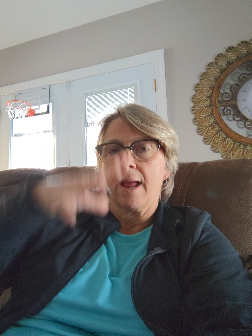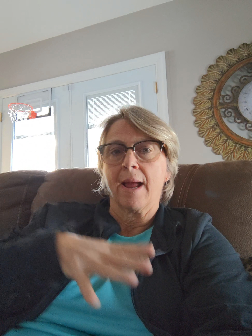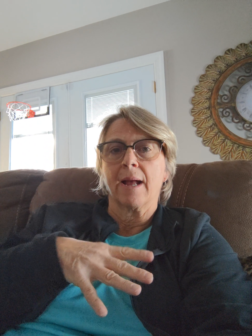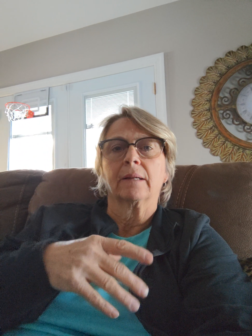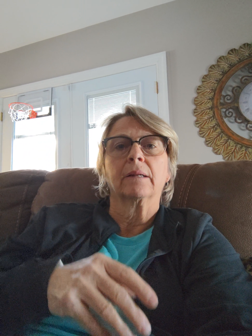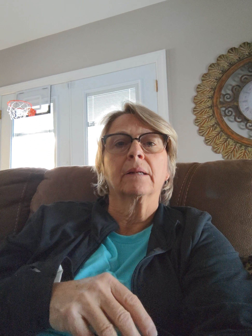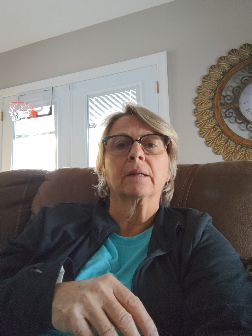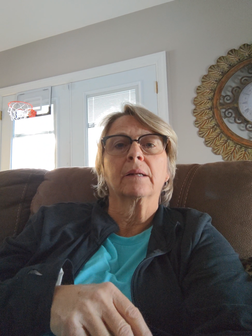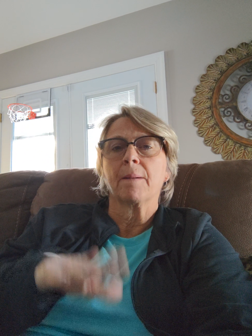man